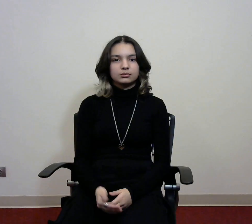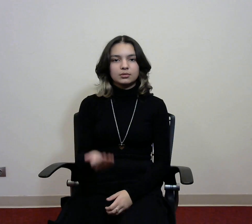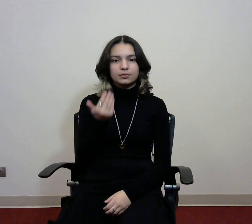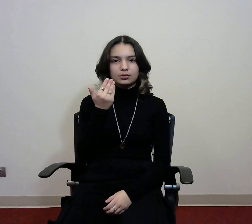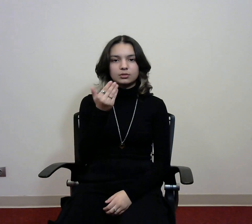siz